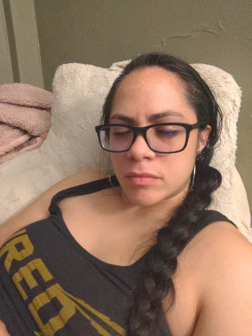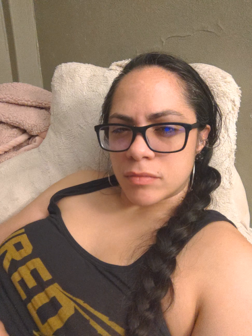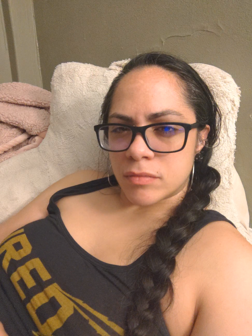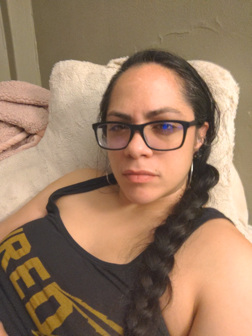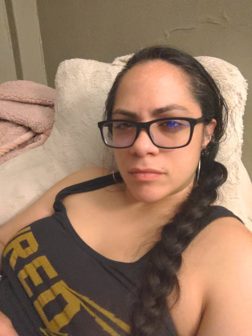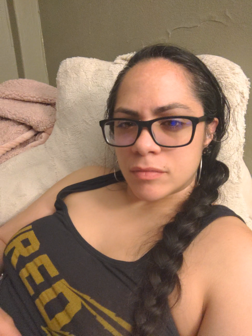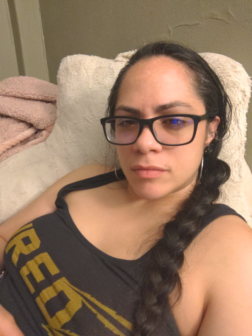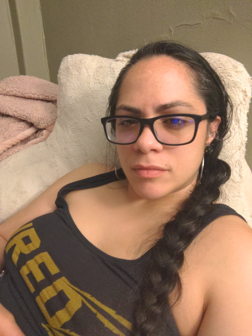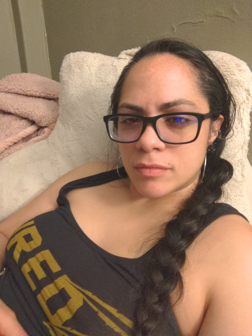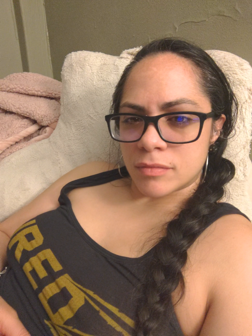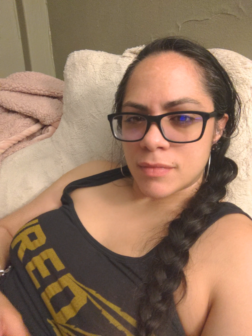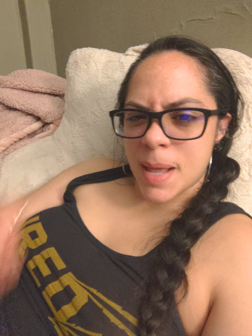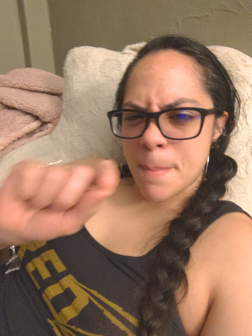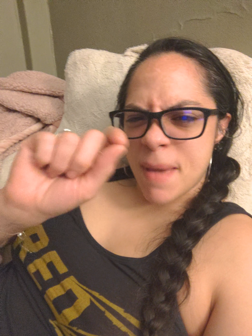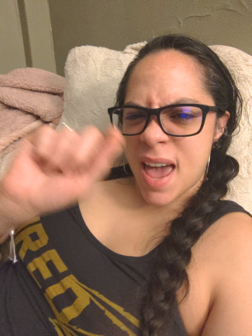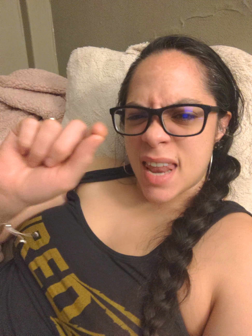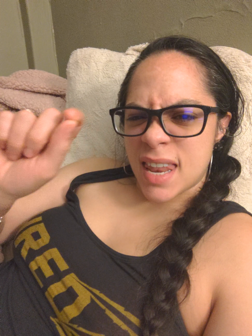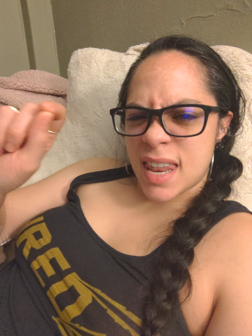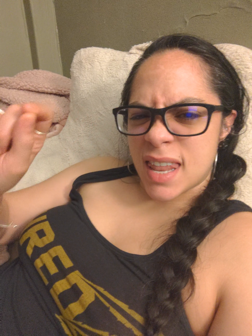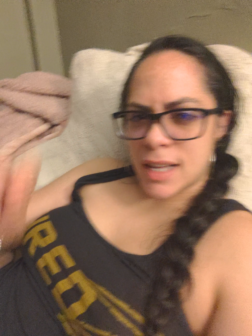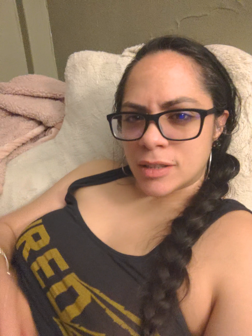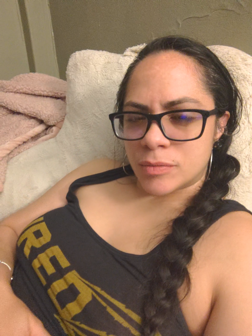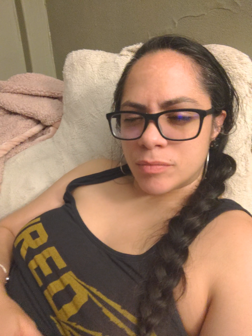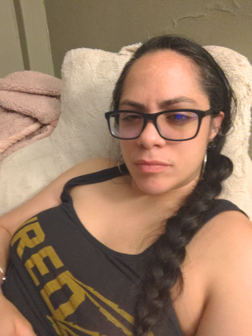pen